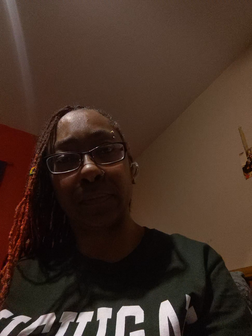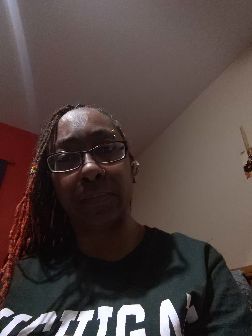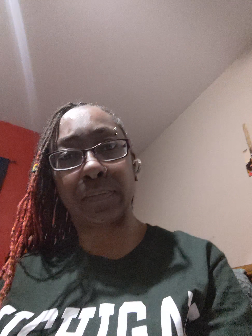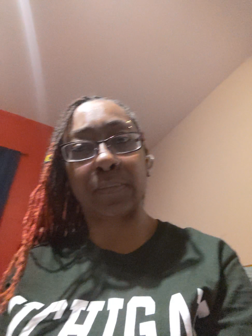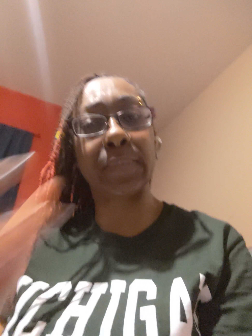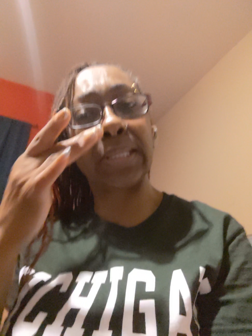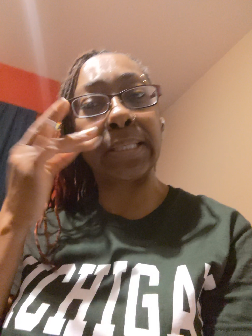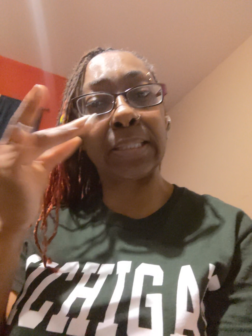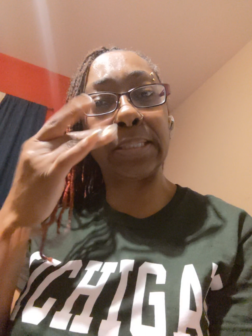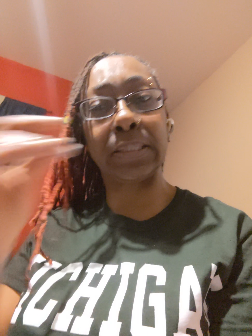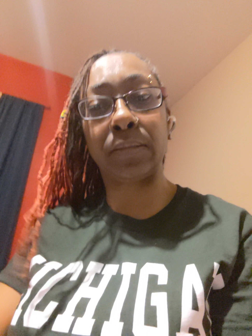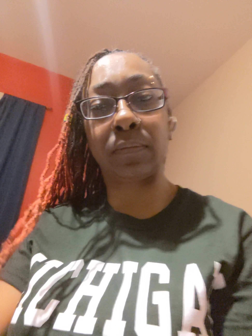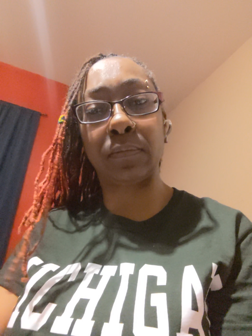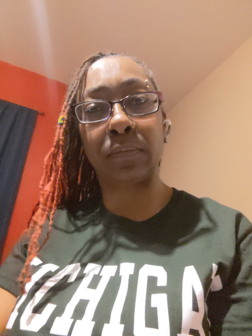kitty